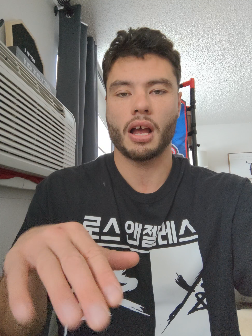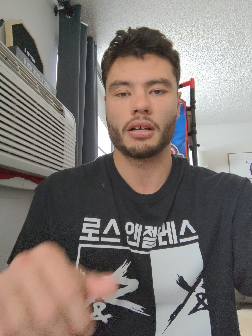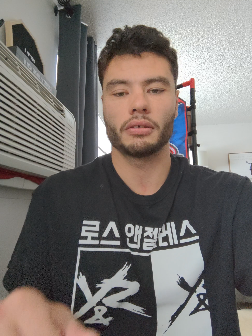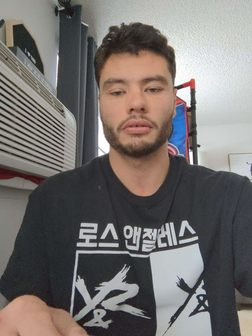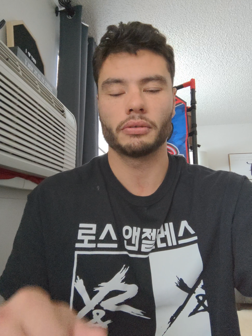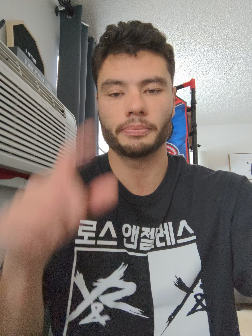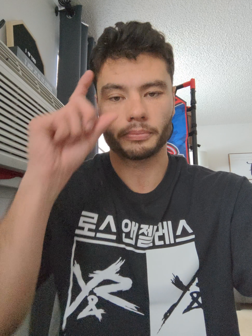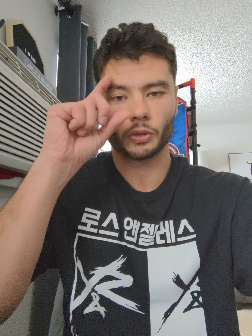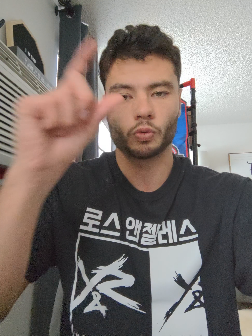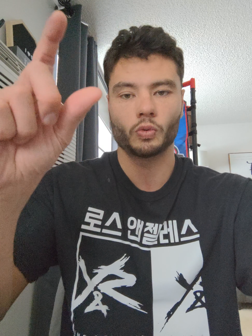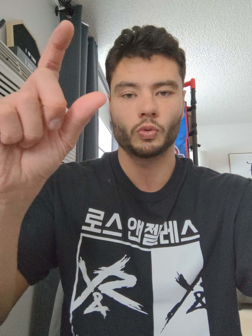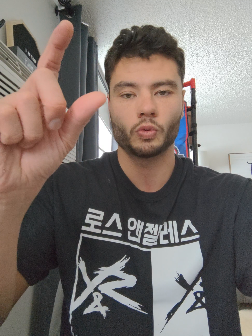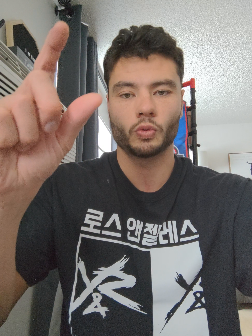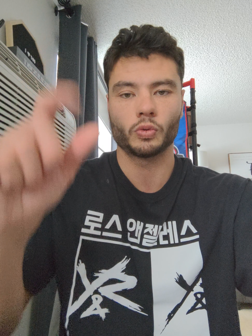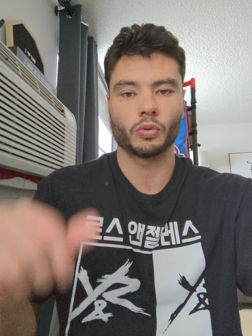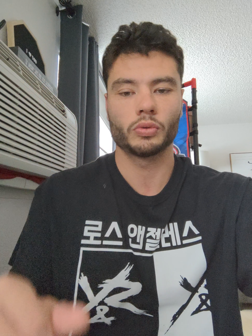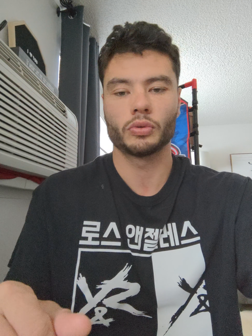moon